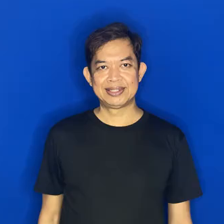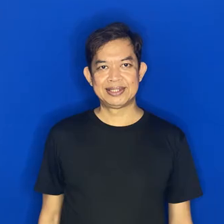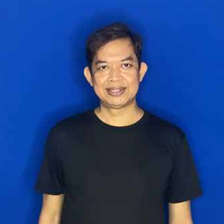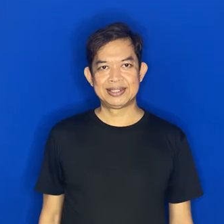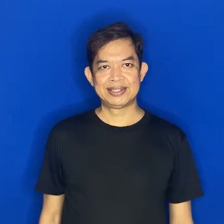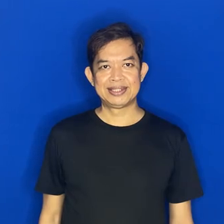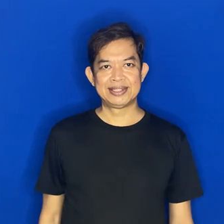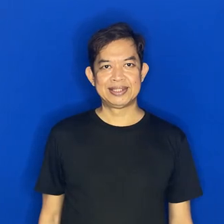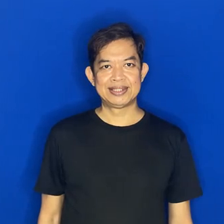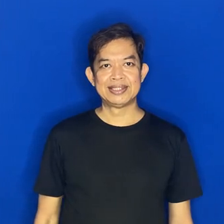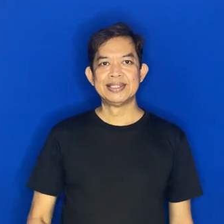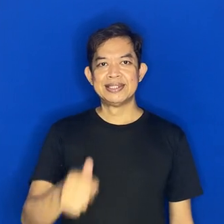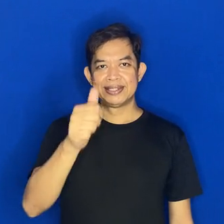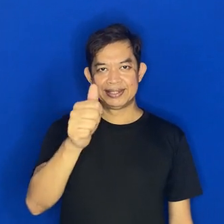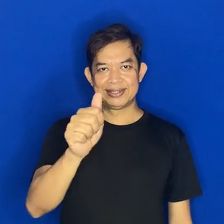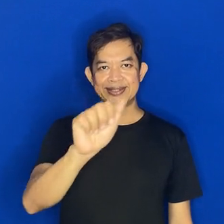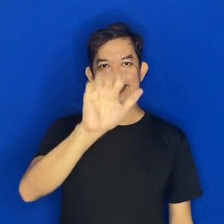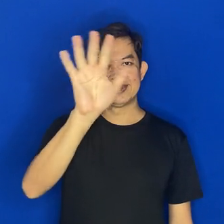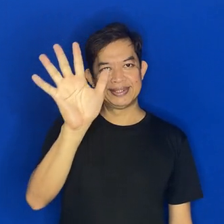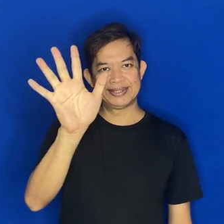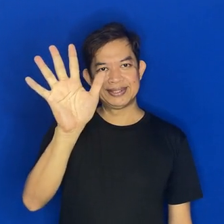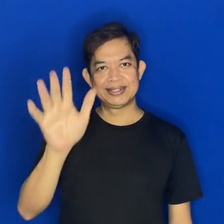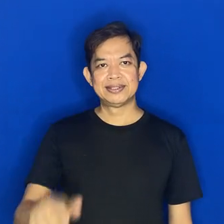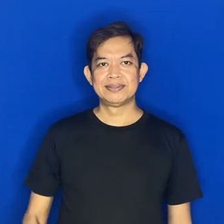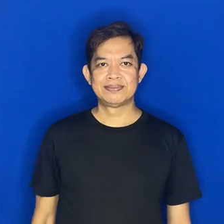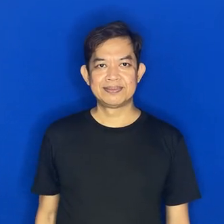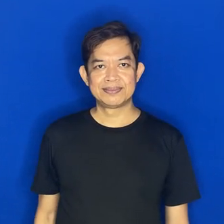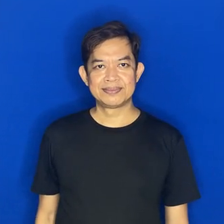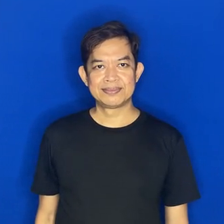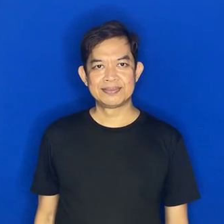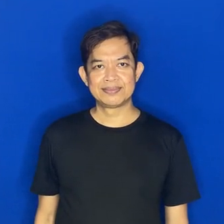good morning